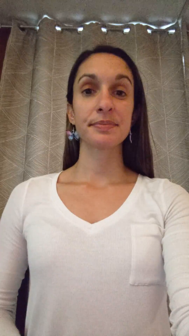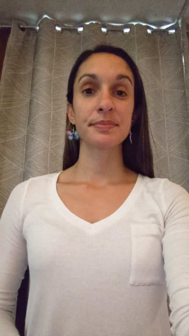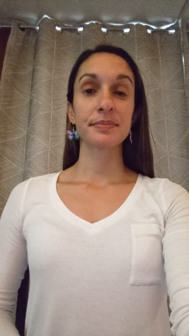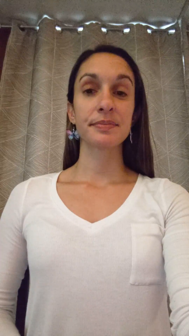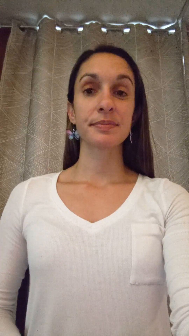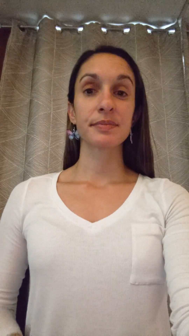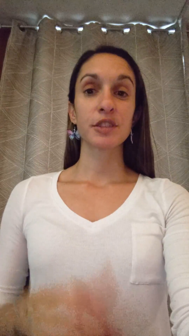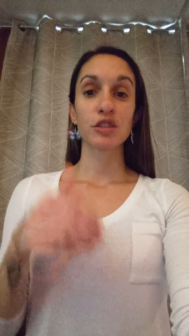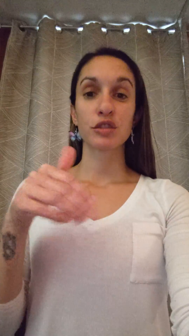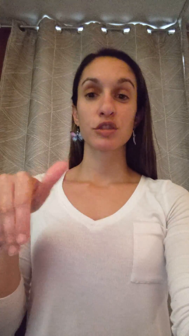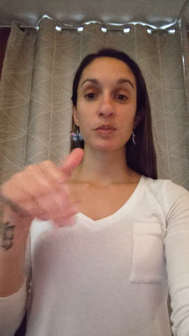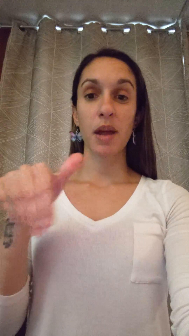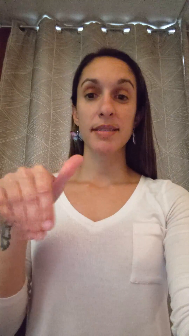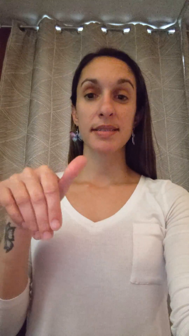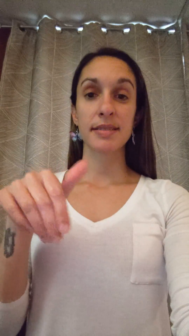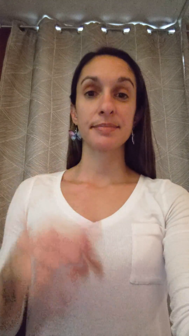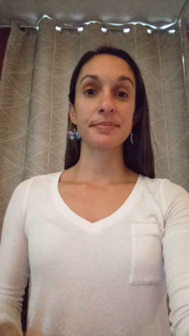shorts